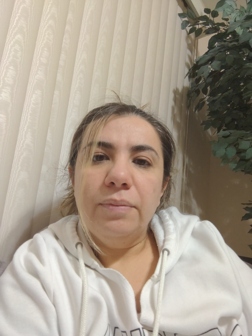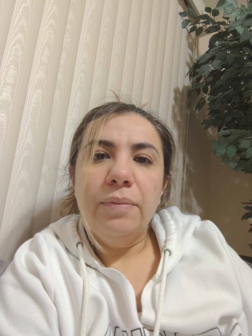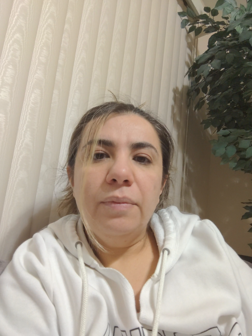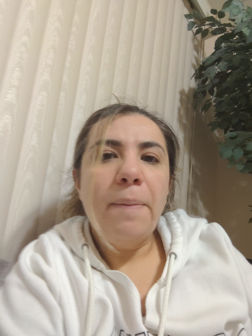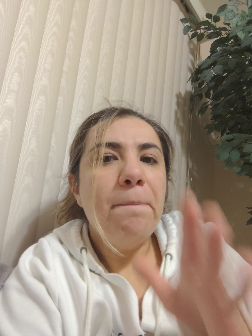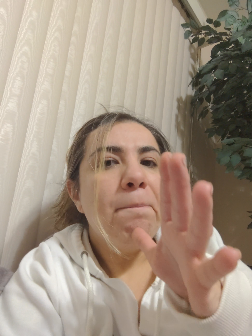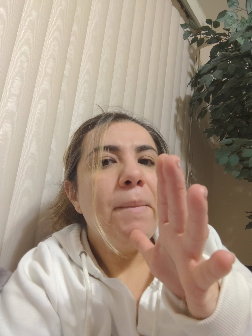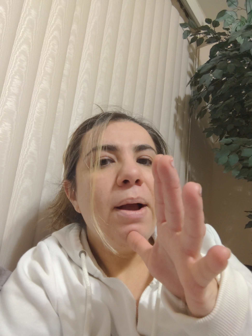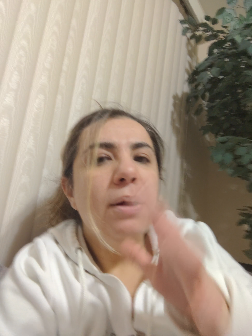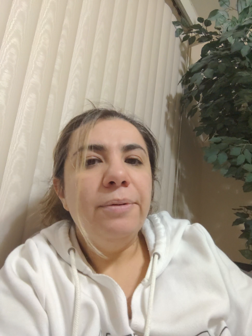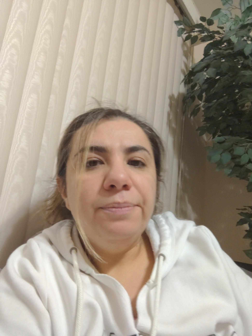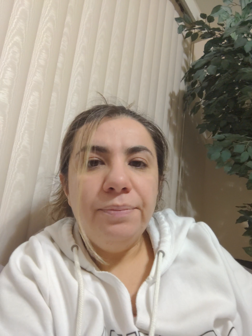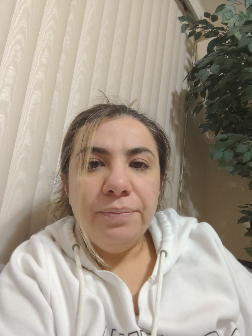mom